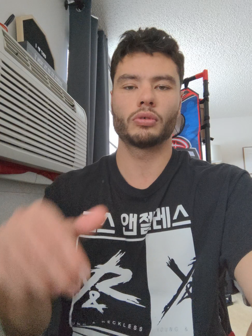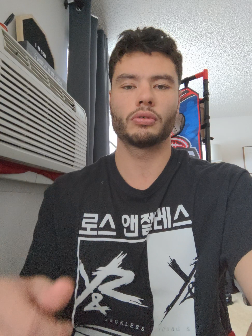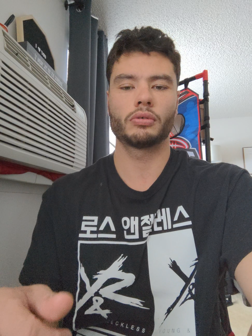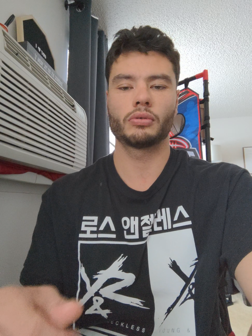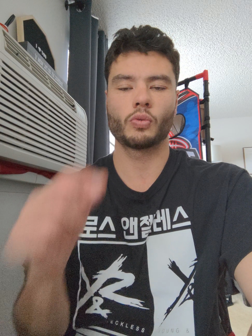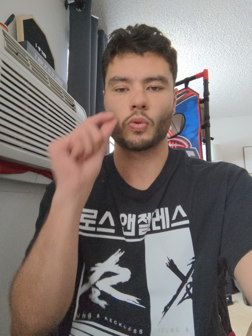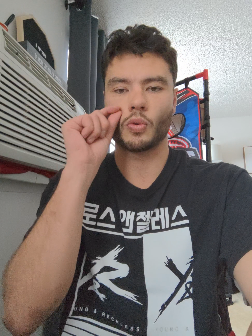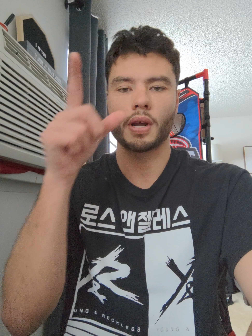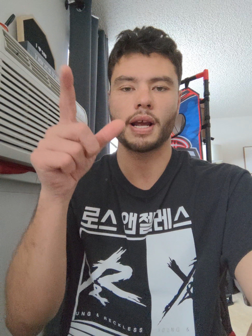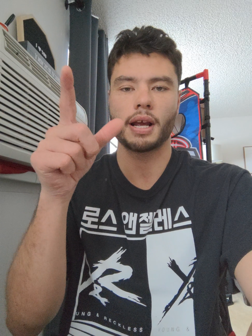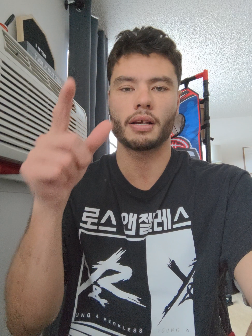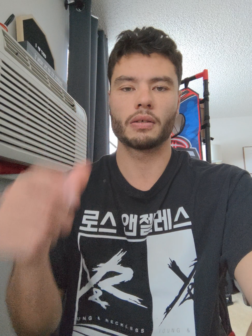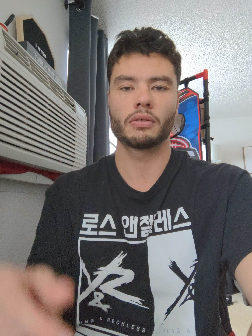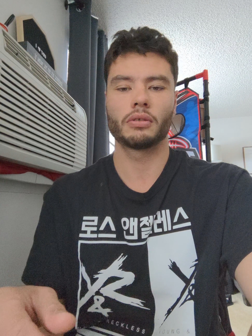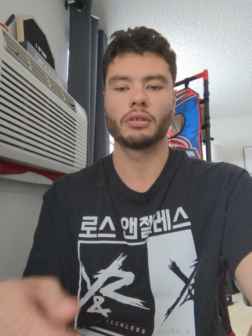wake